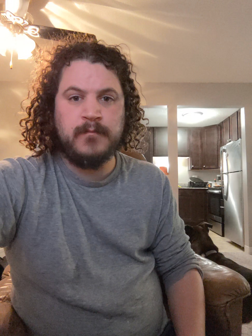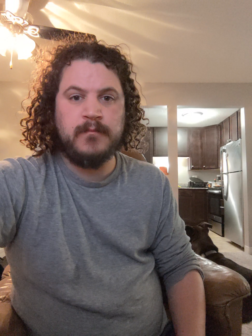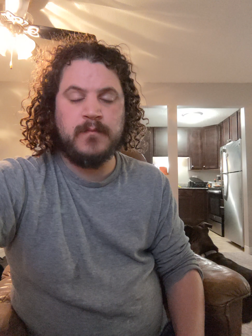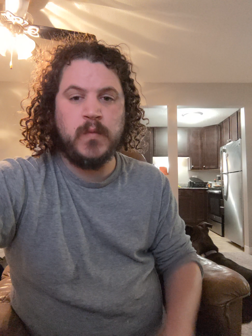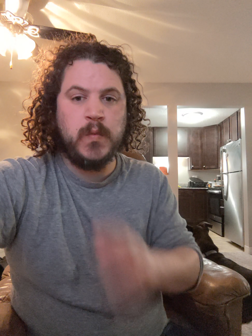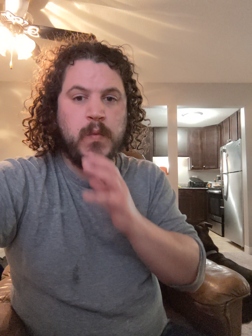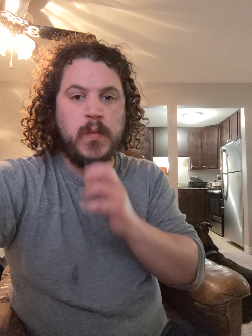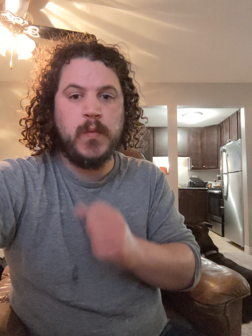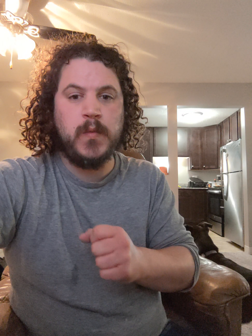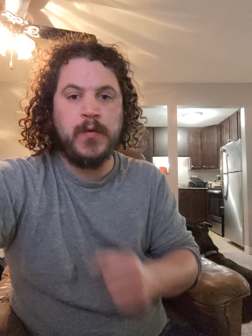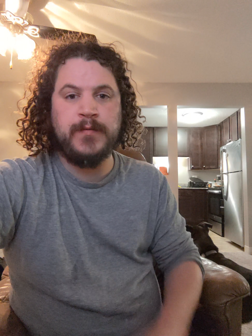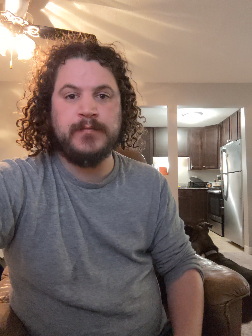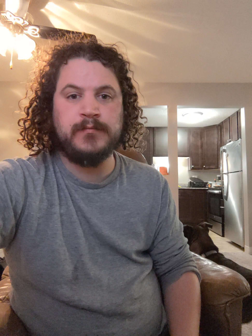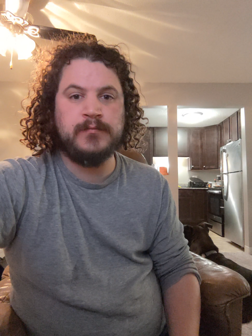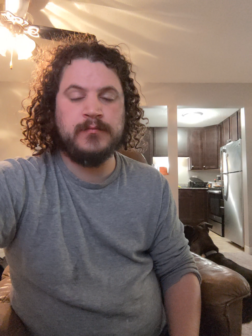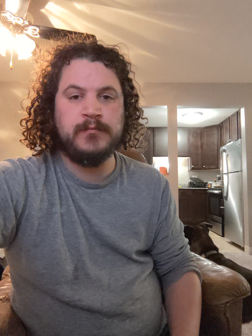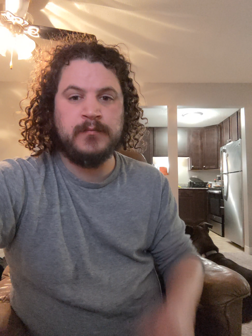old